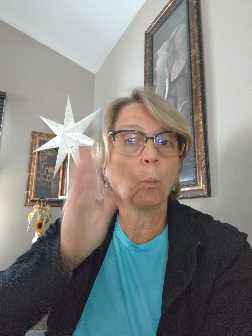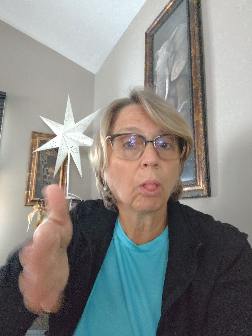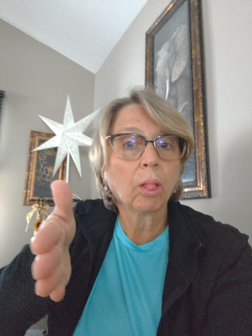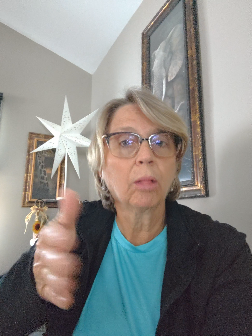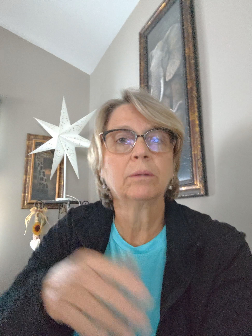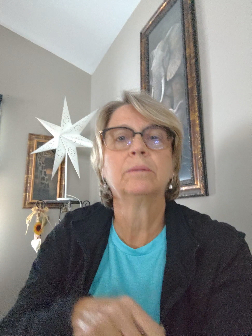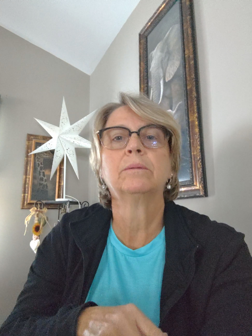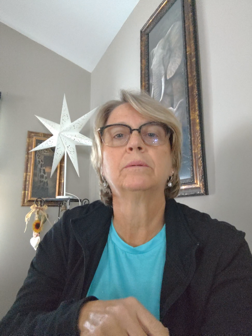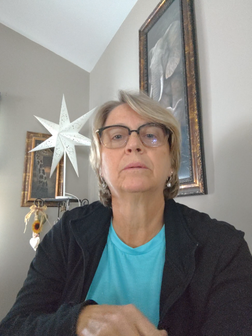will